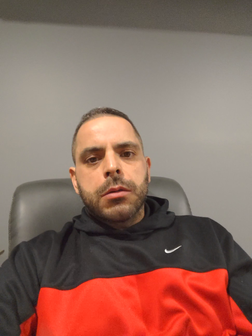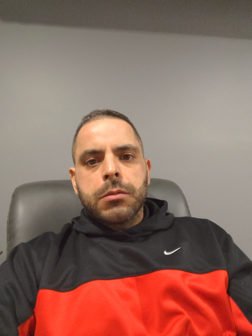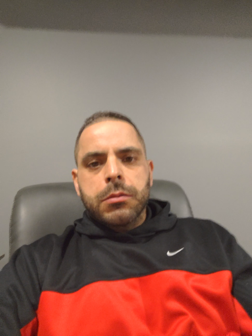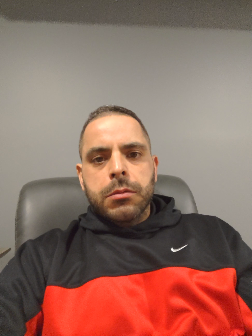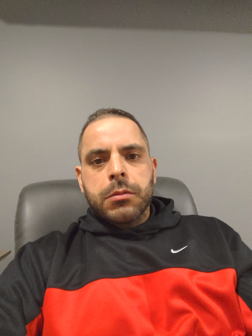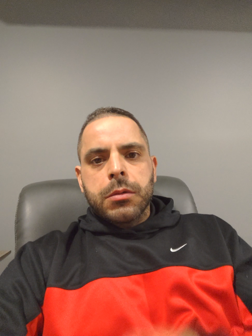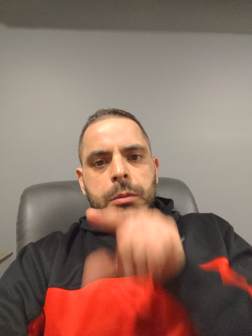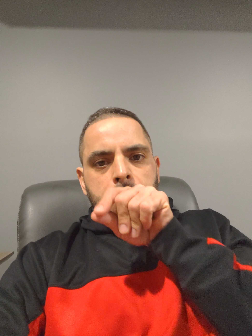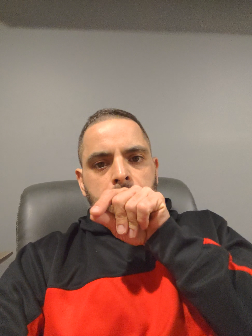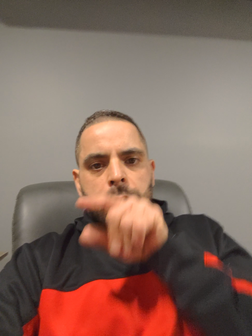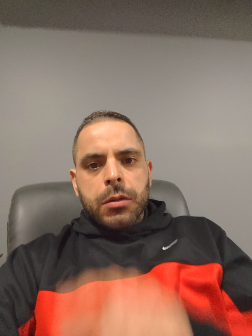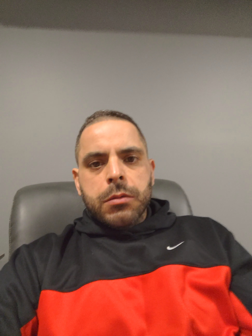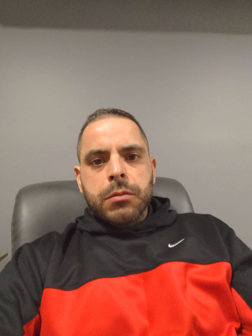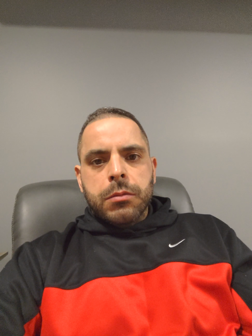bird